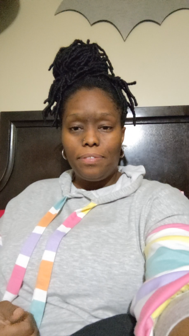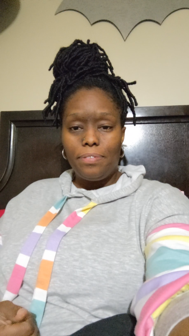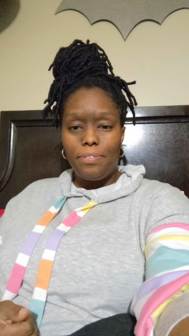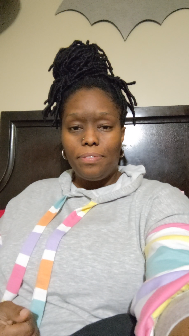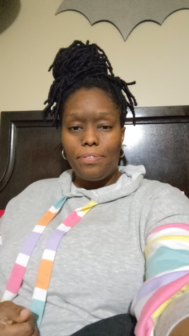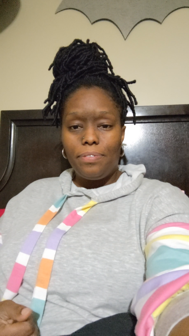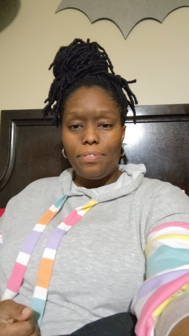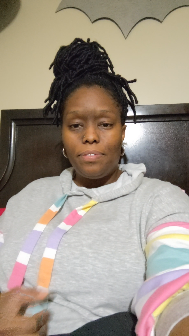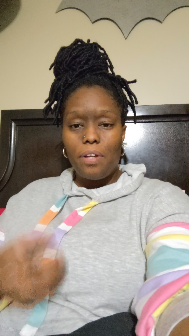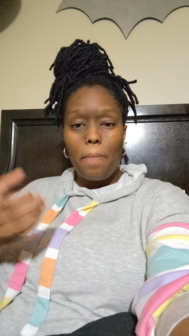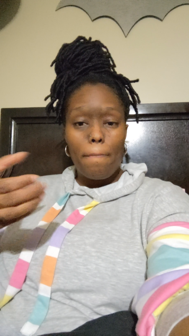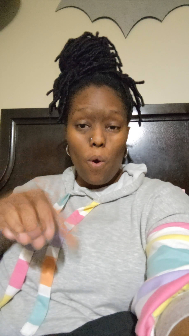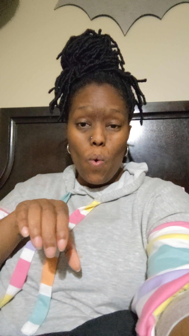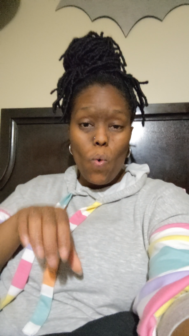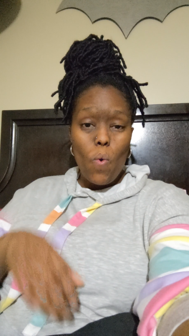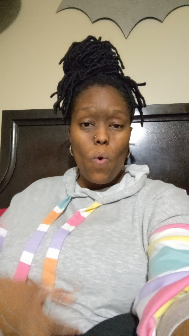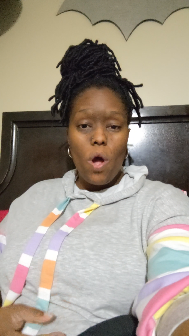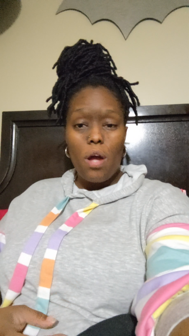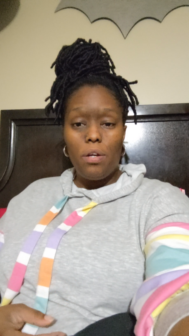pour